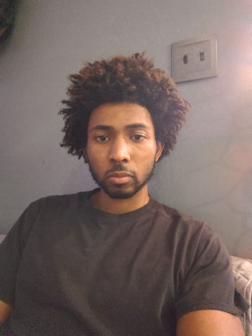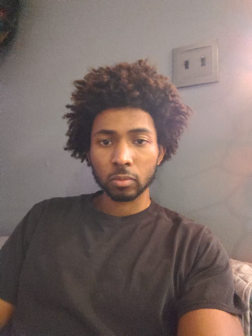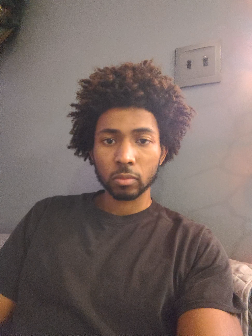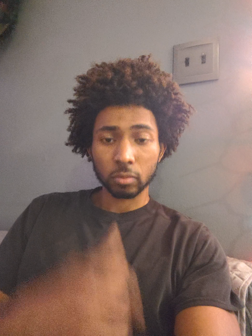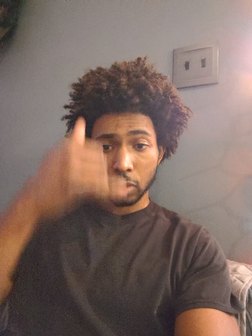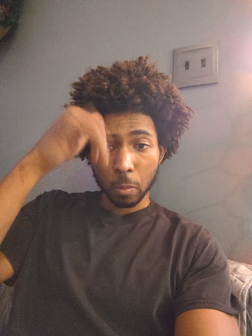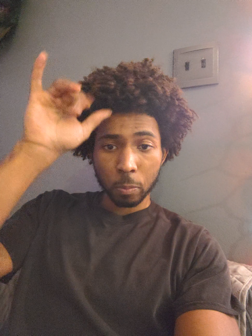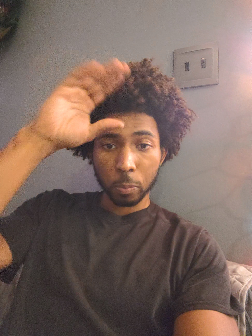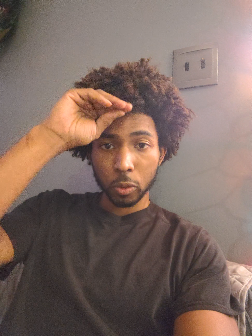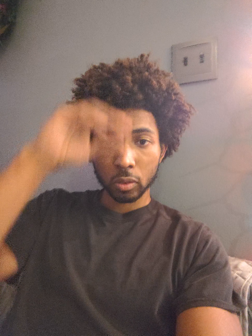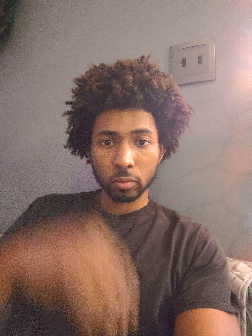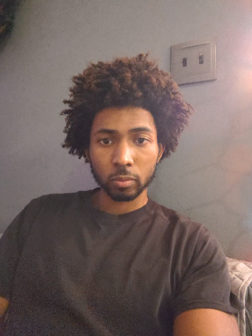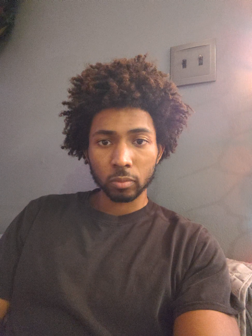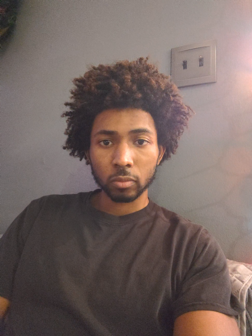cowboy